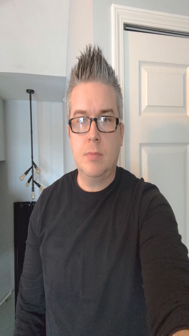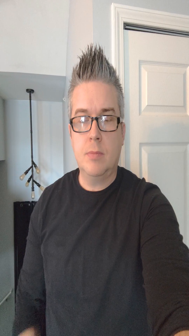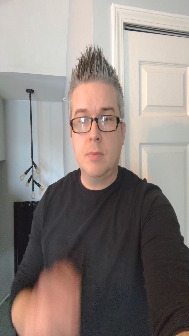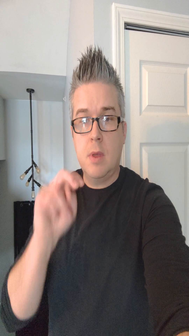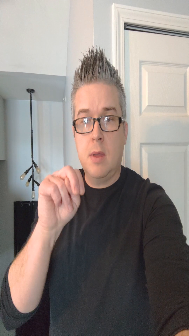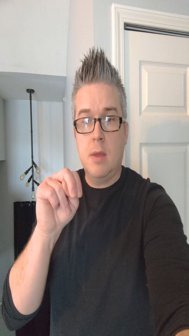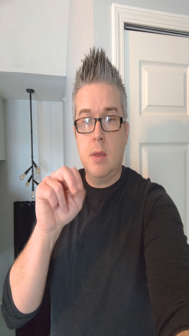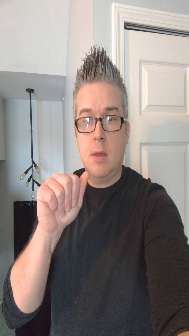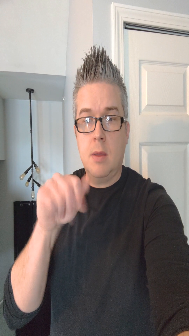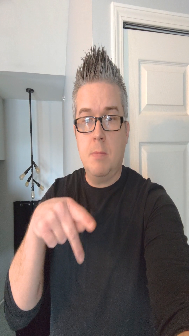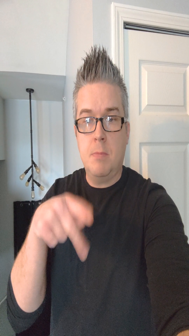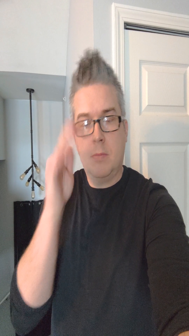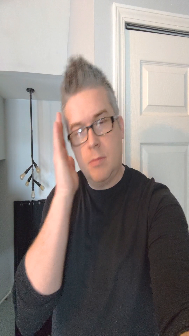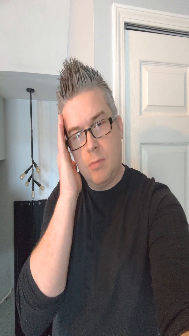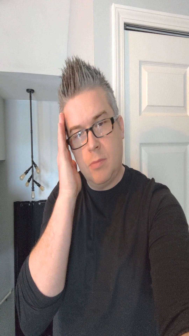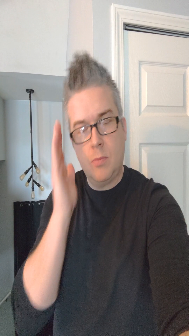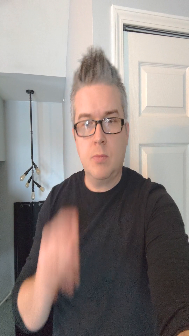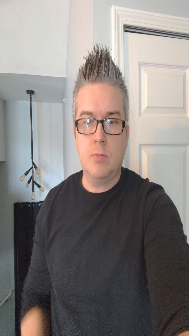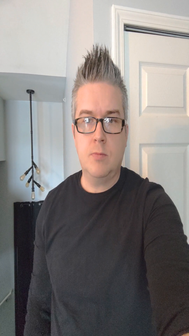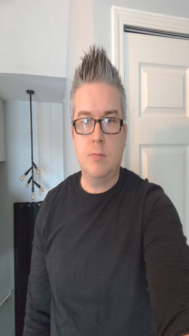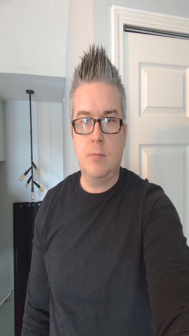nap